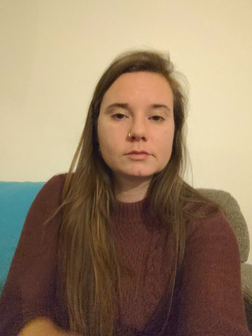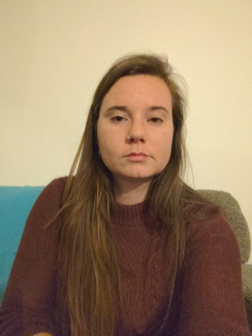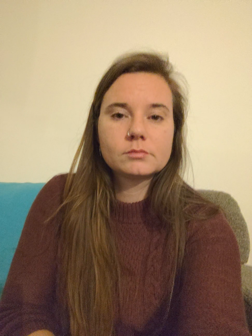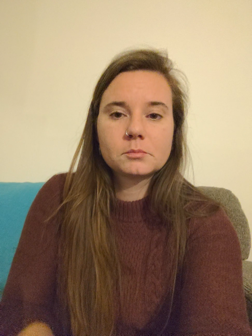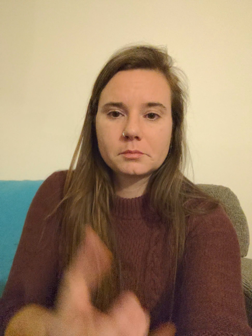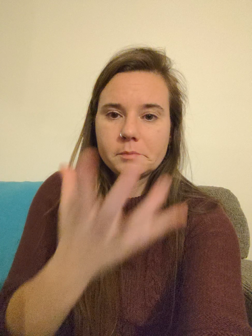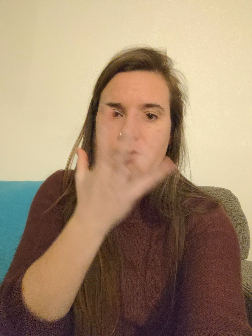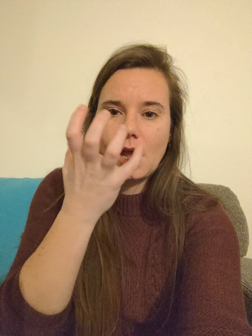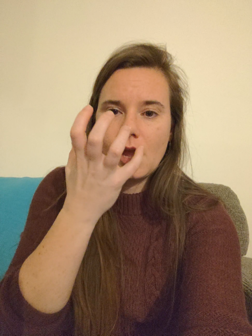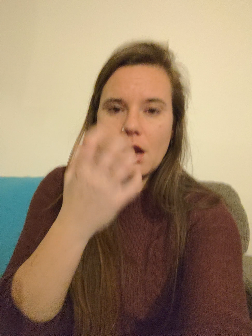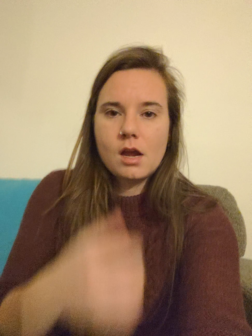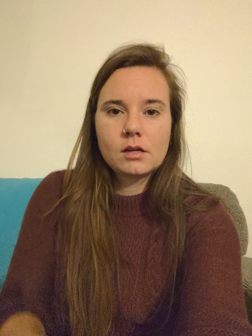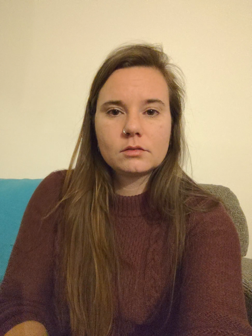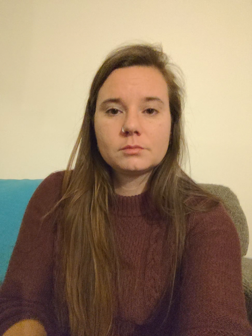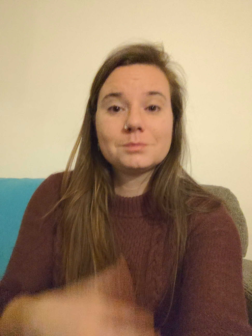mad